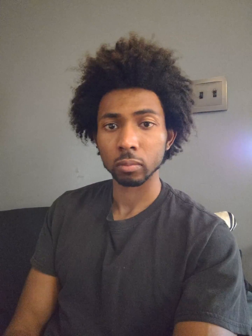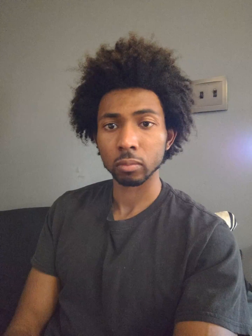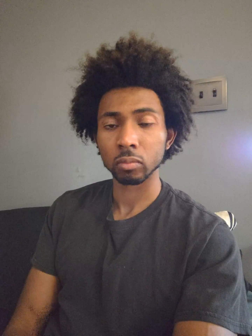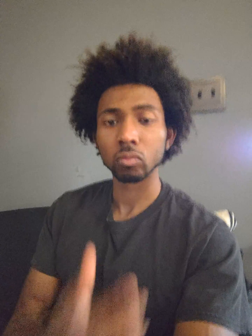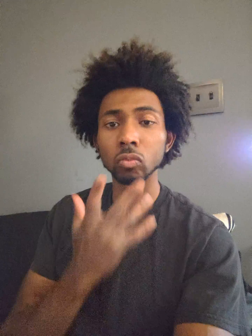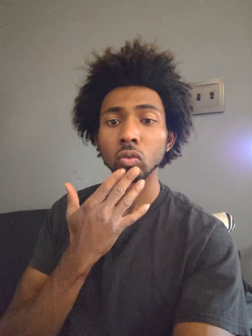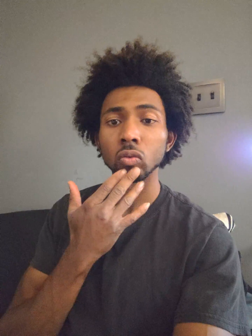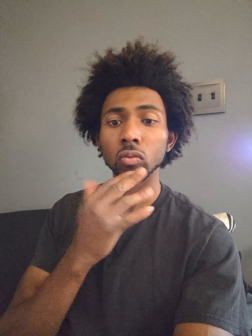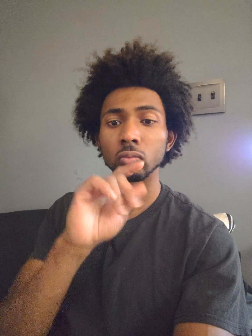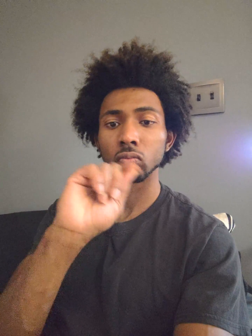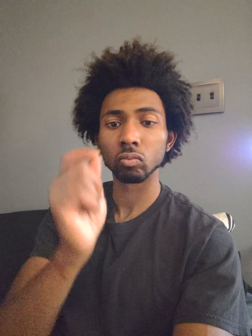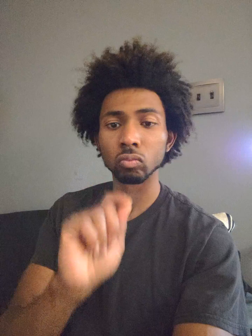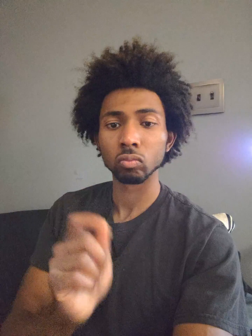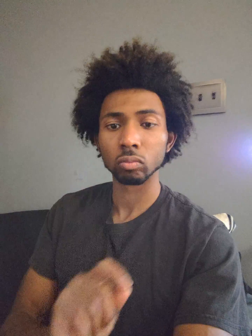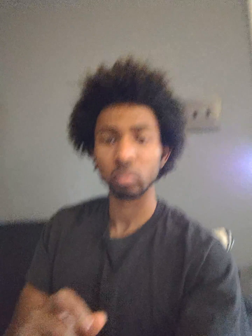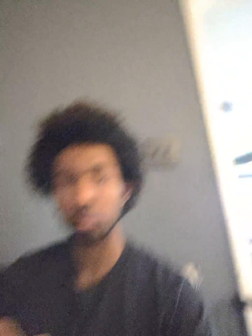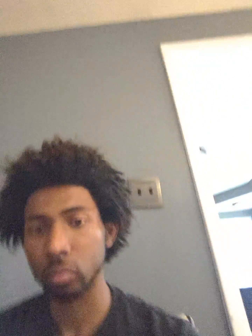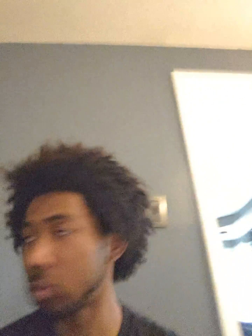crayon